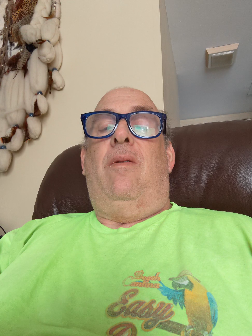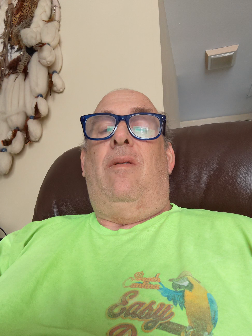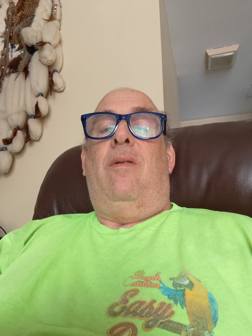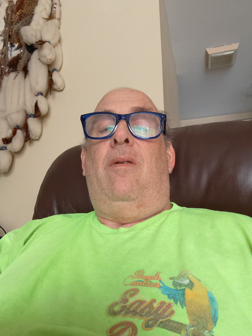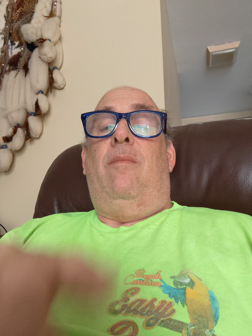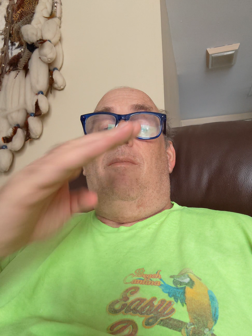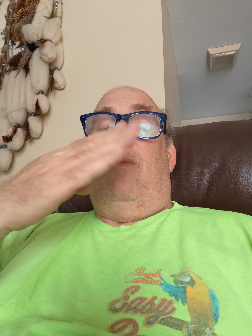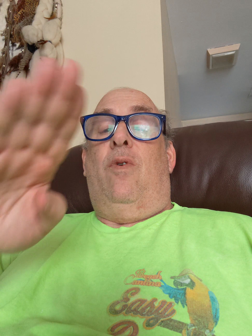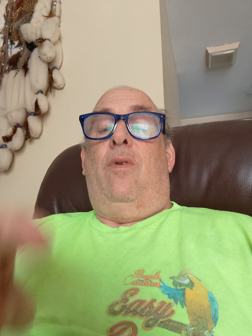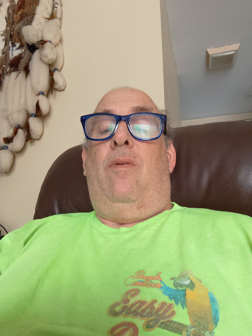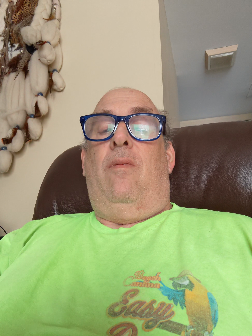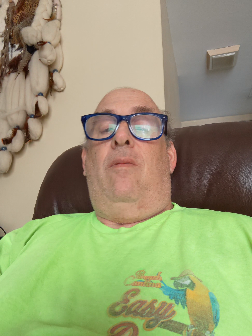blue